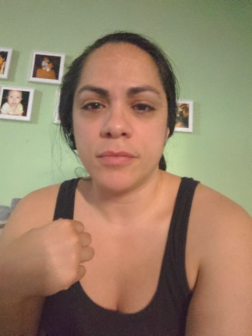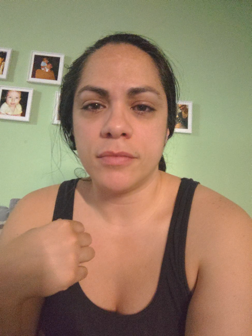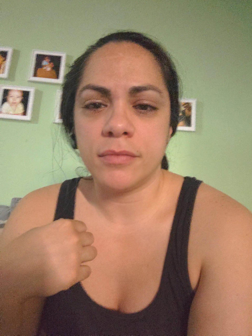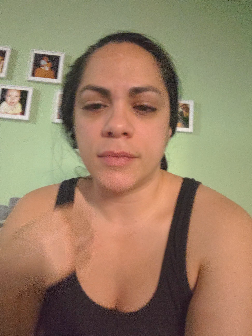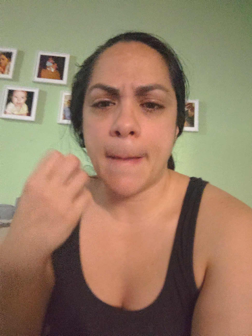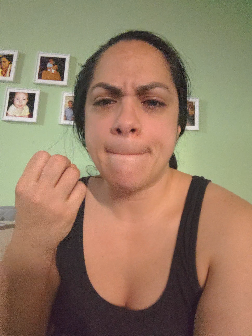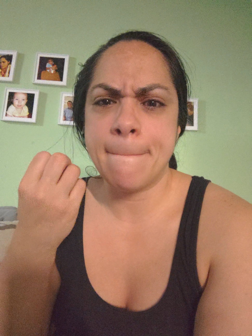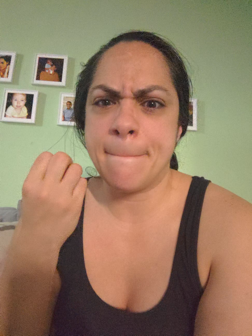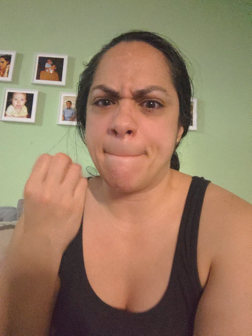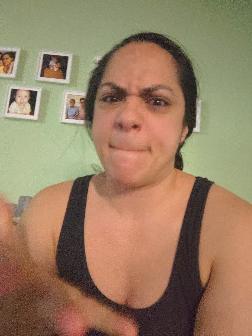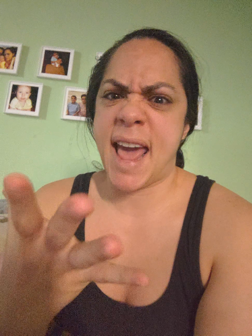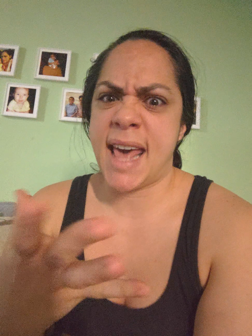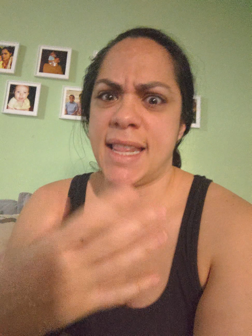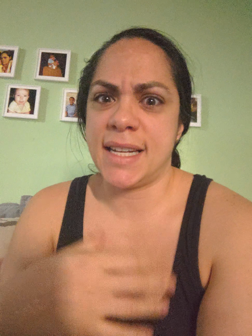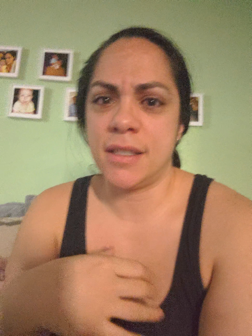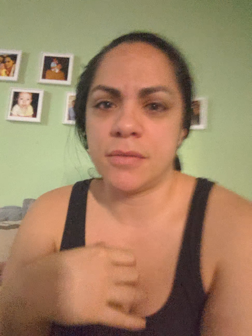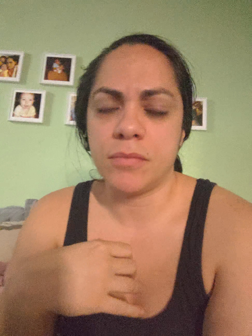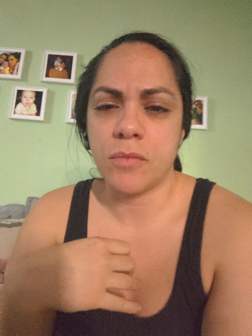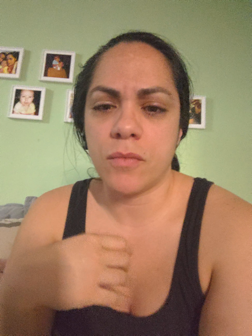many